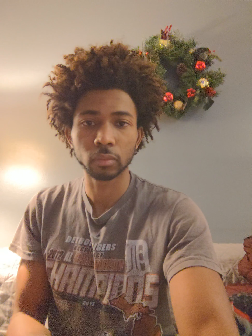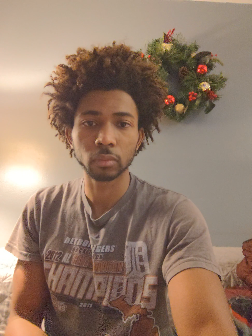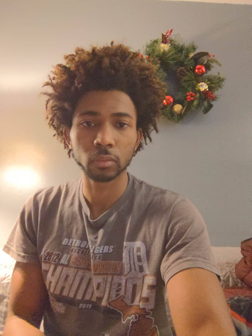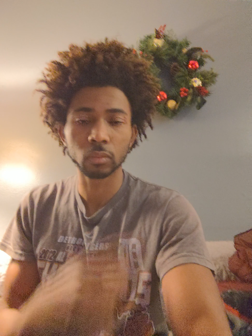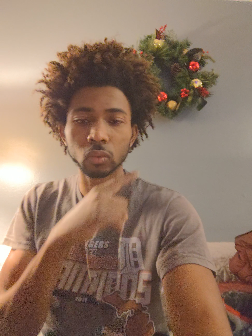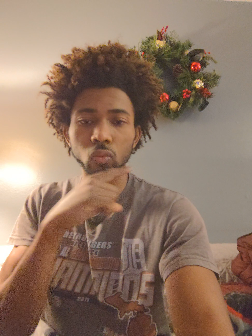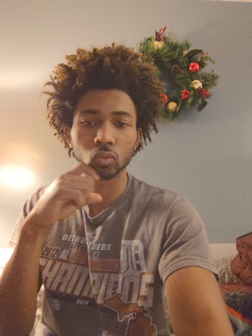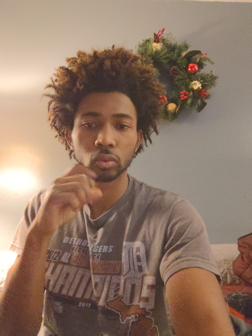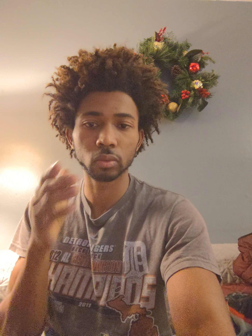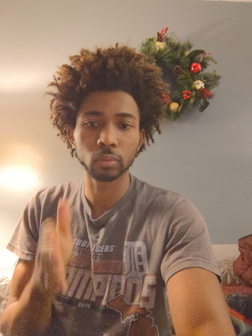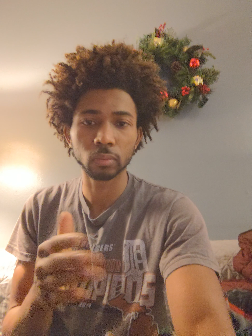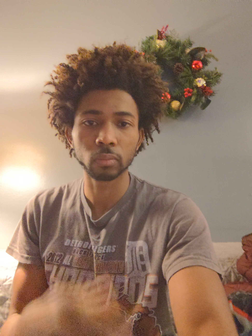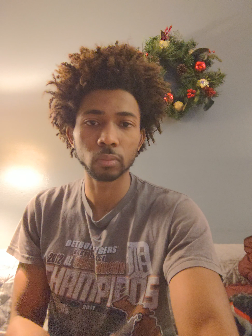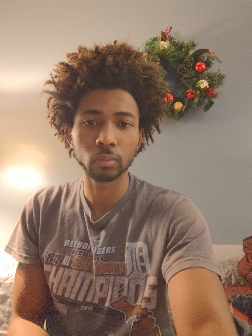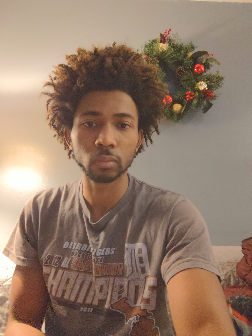dryer